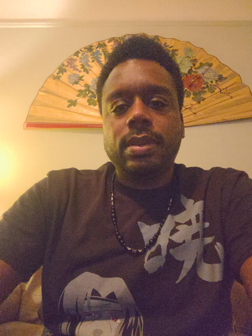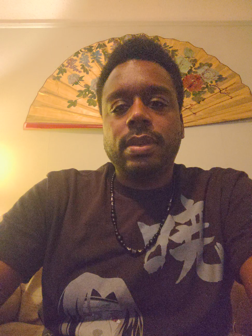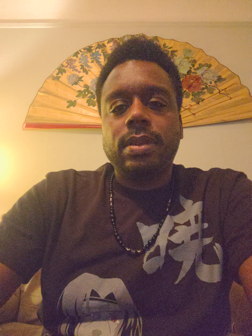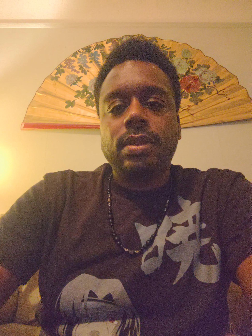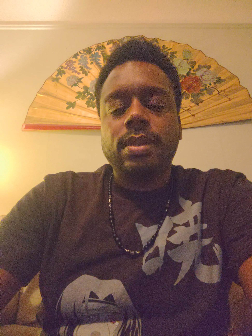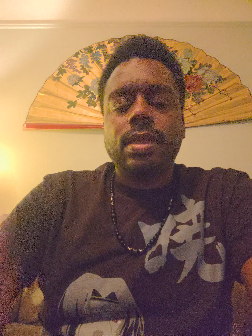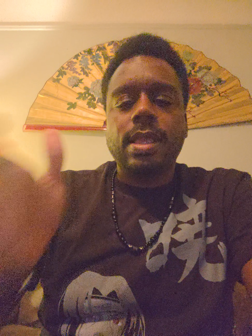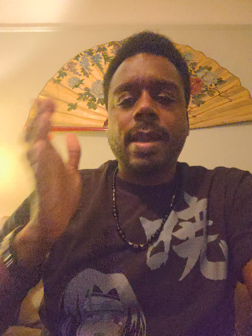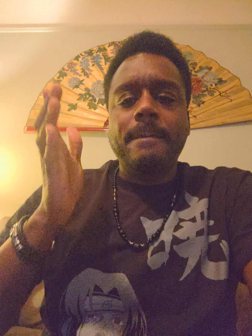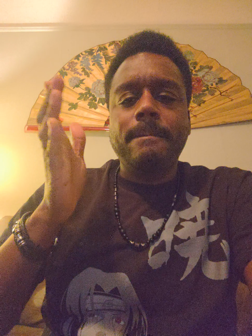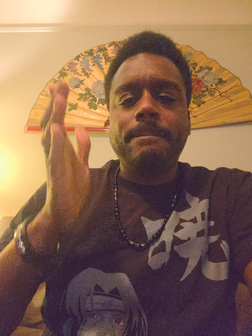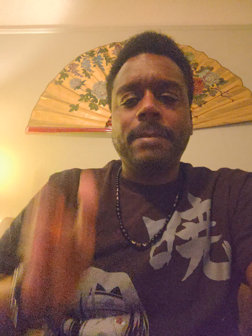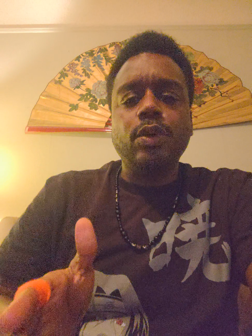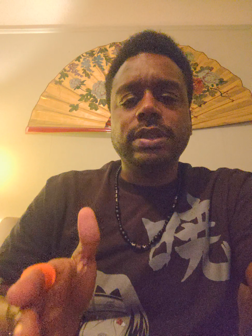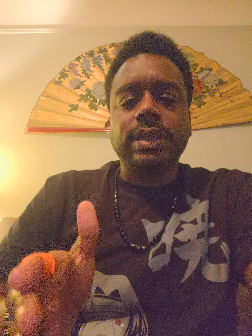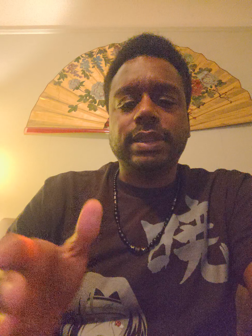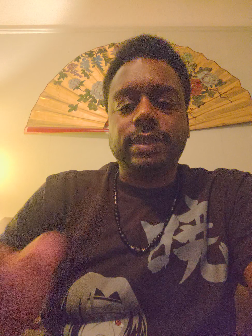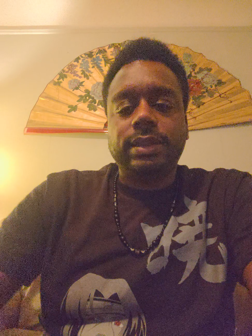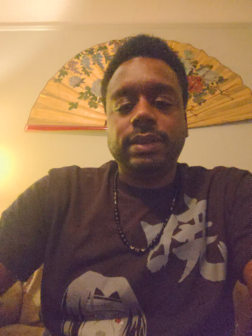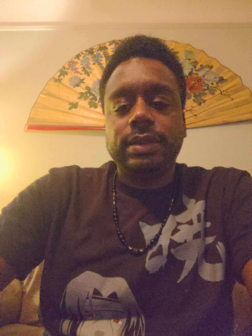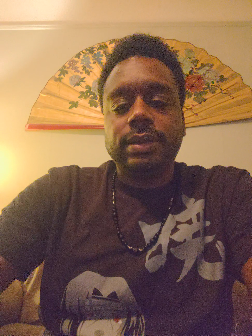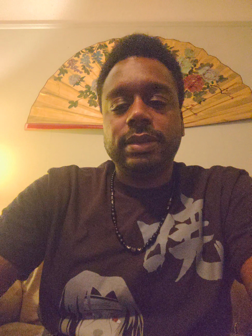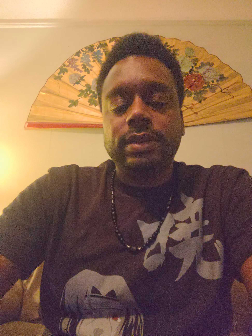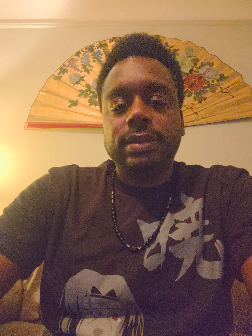person